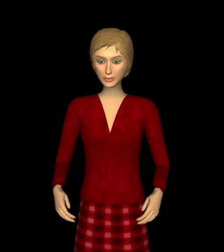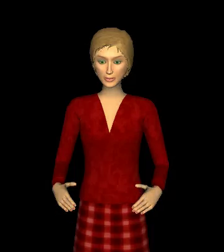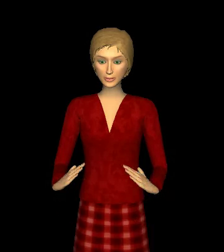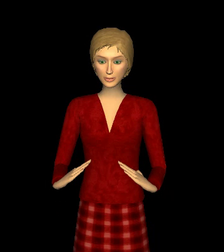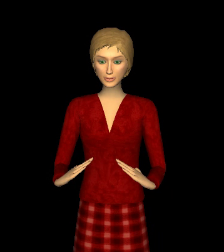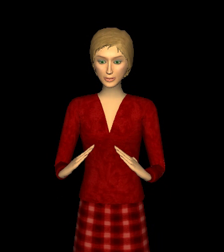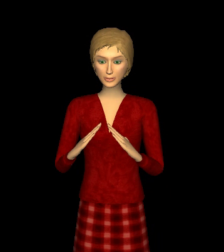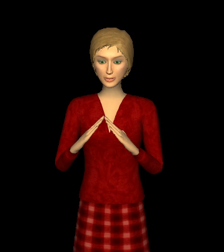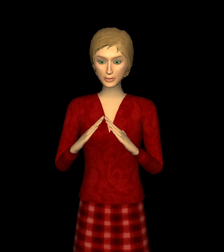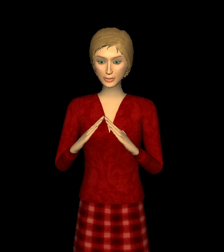جبل